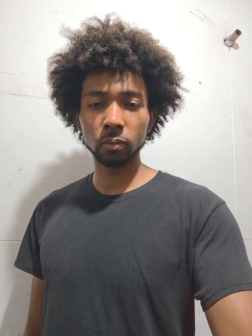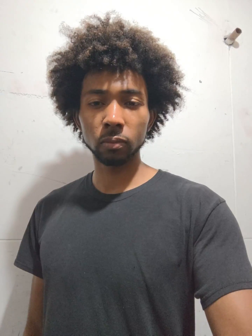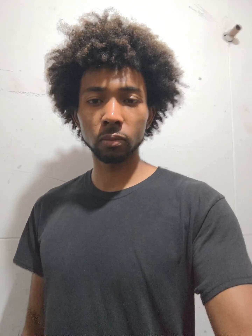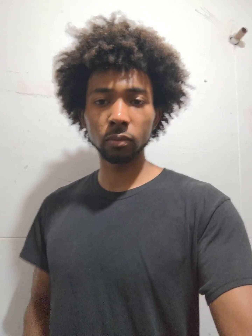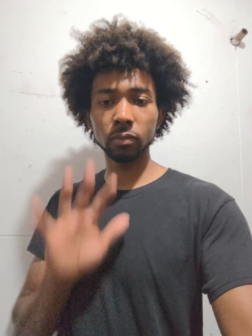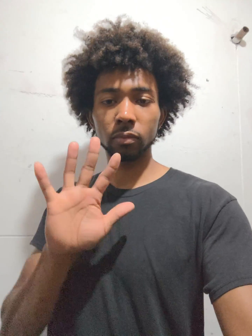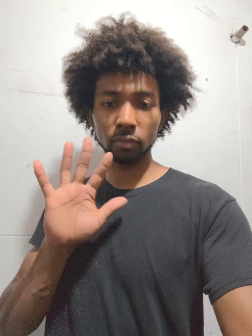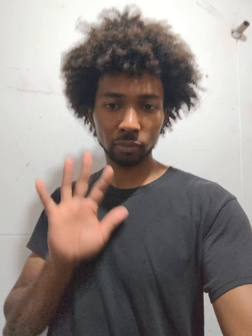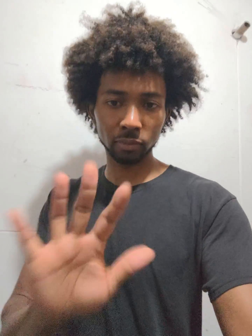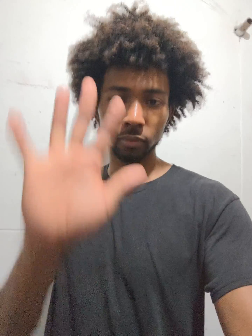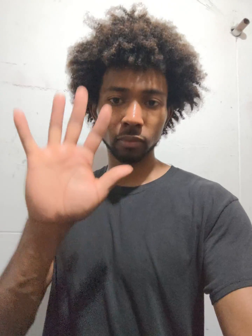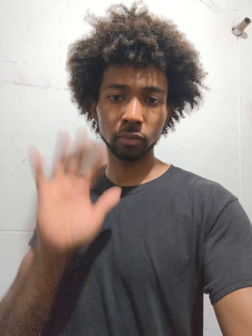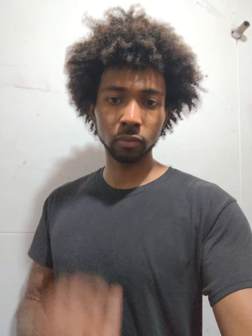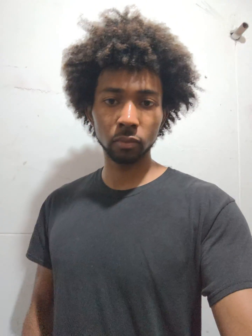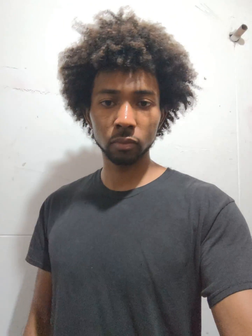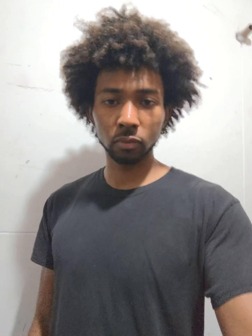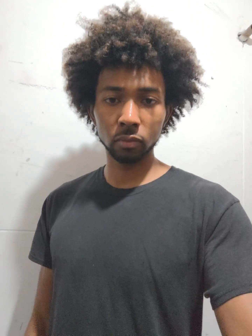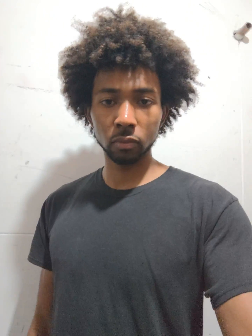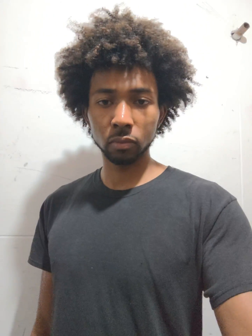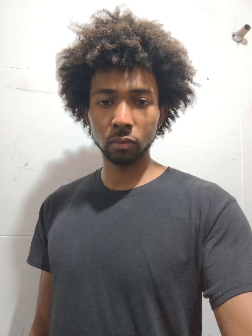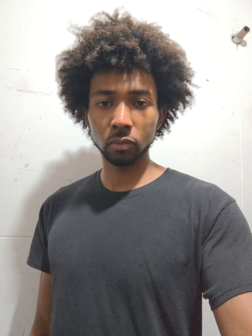give me five